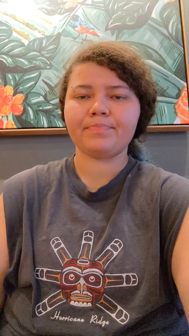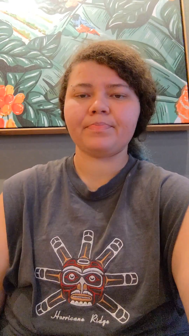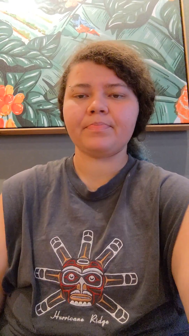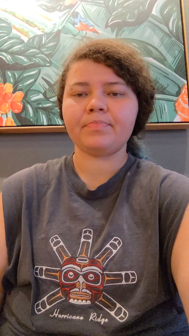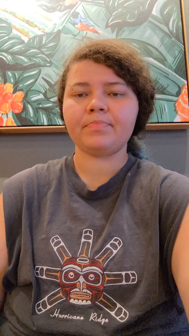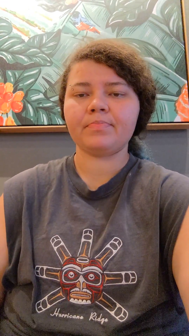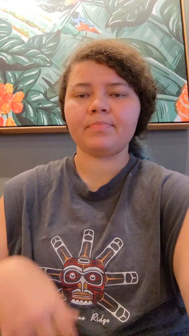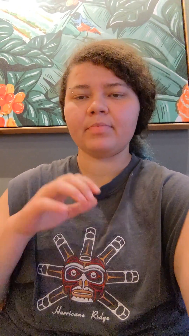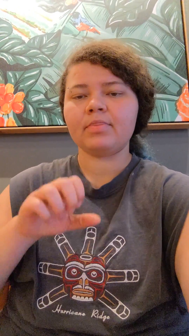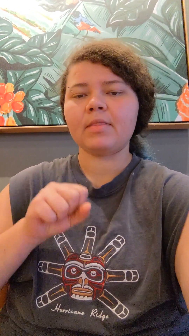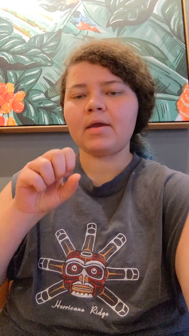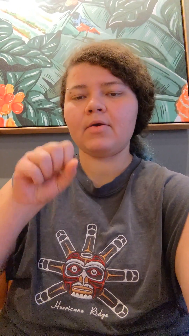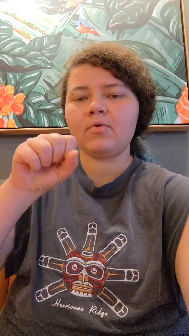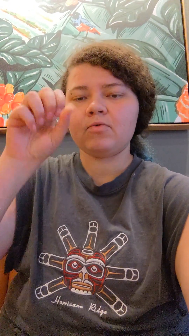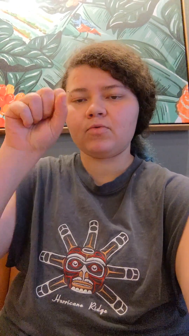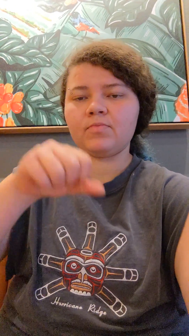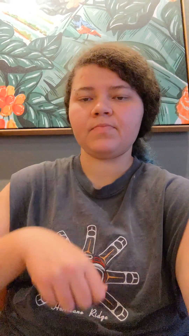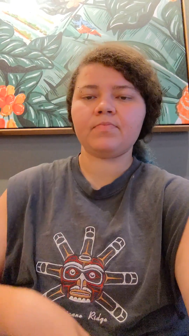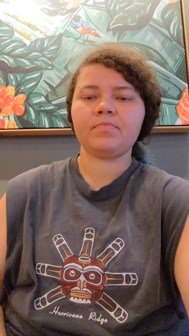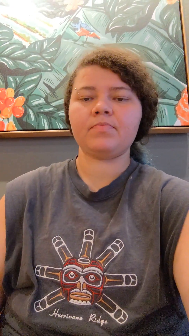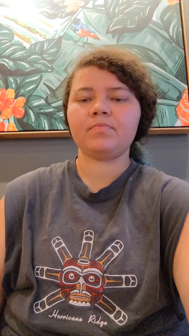ladder